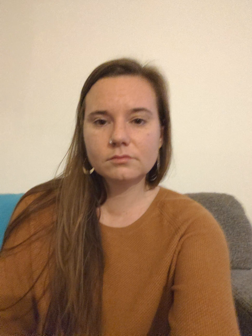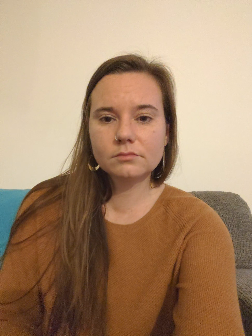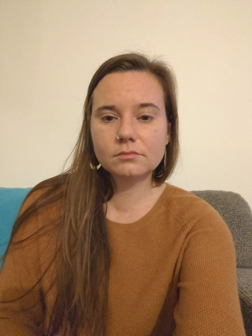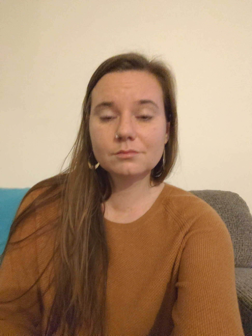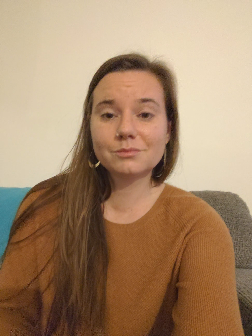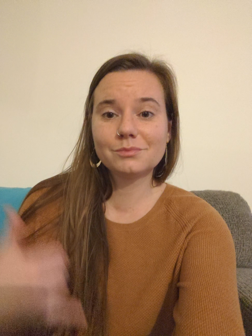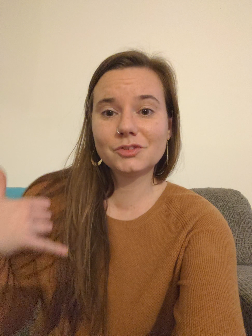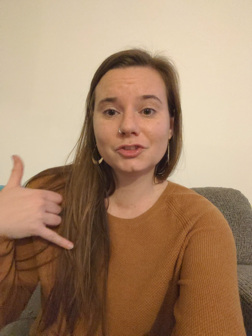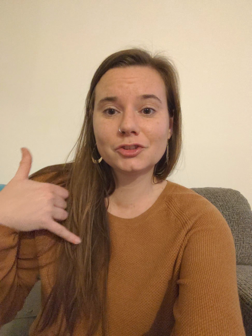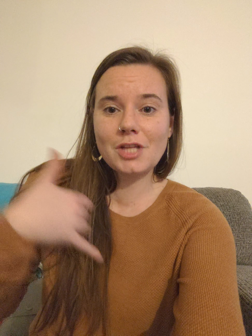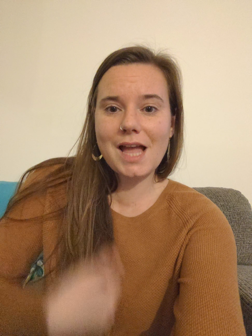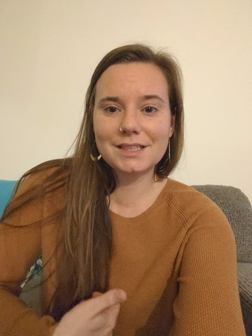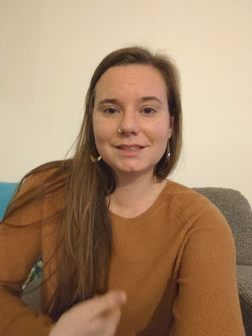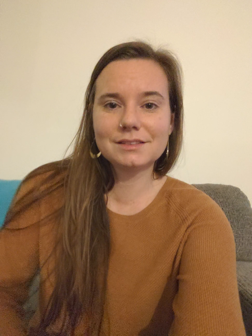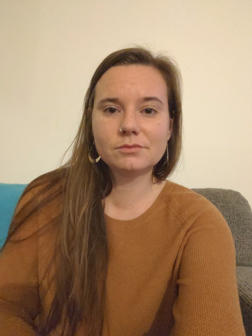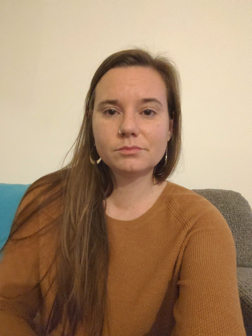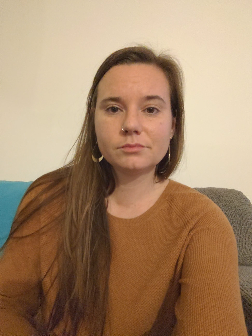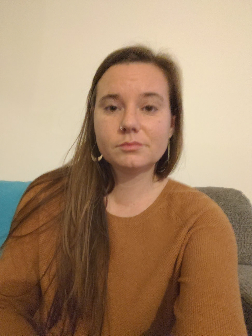jacket